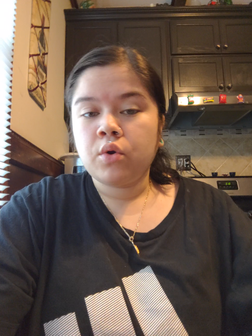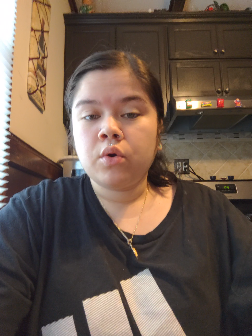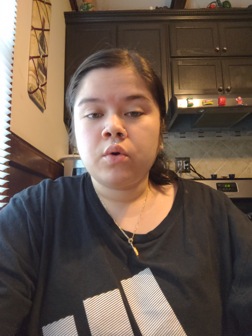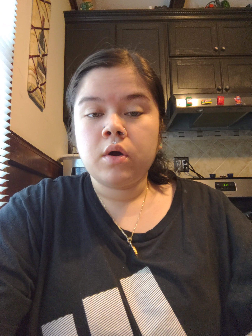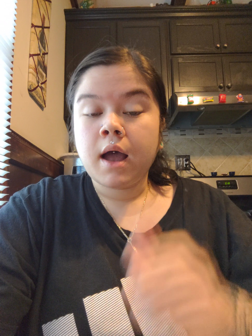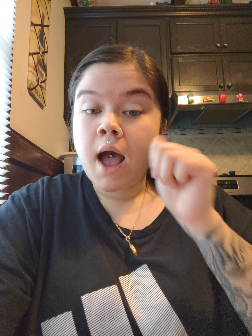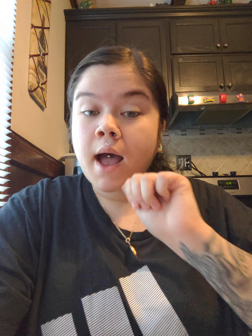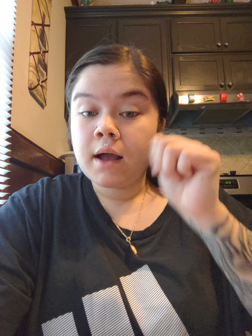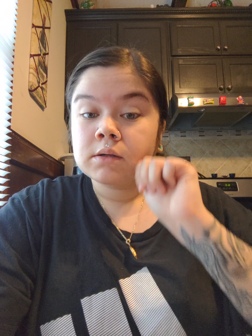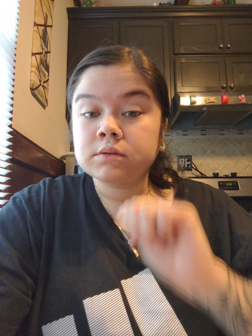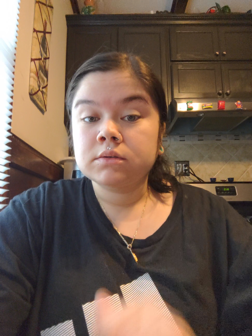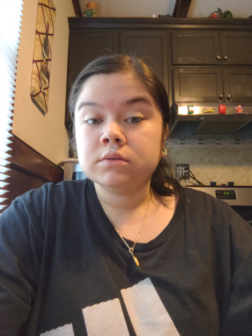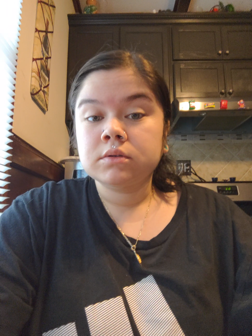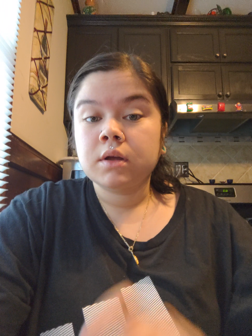aunt